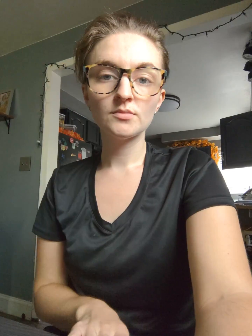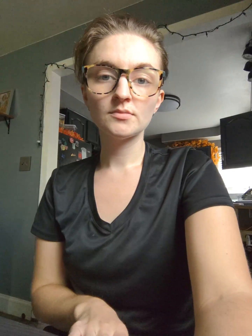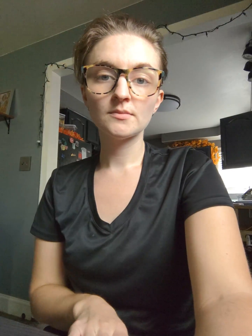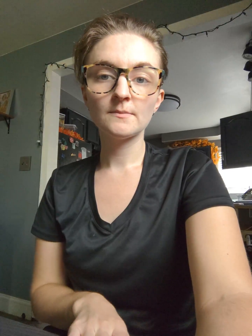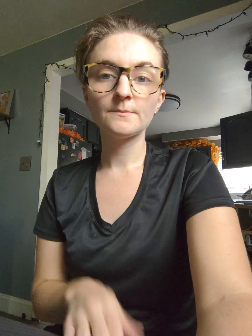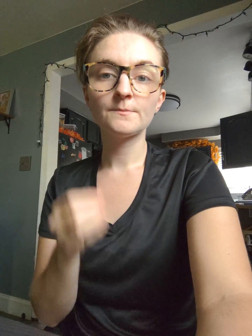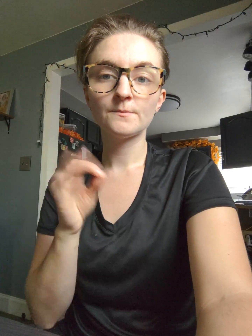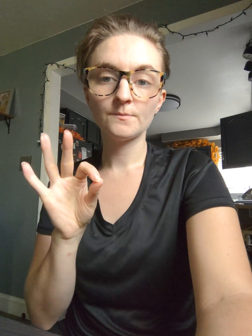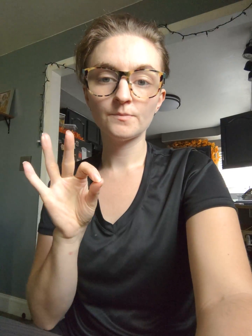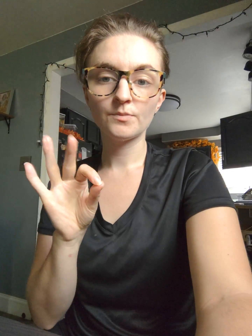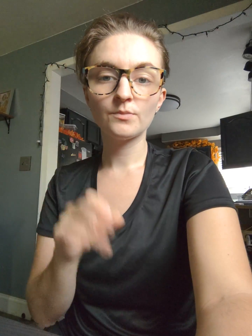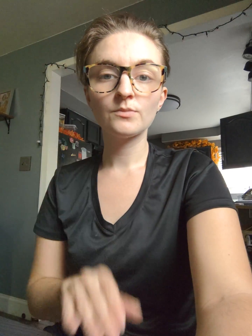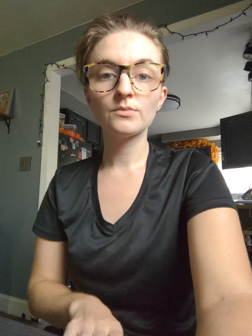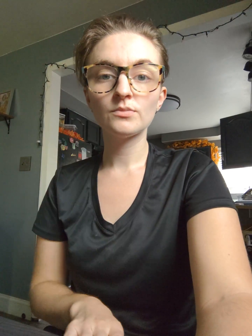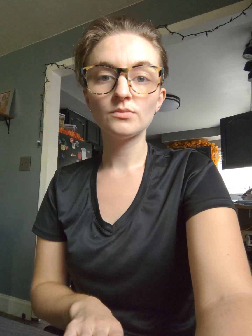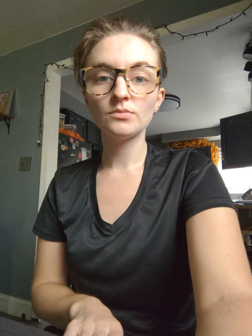of